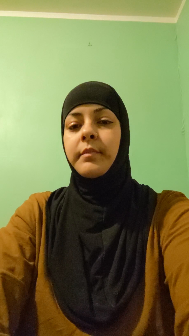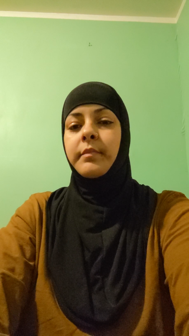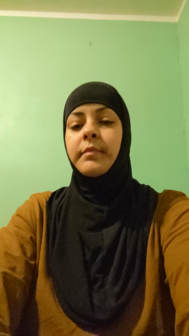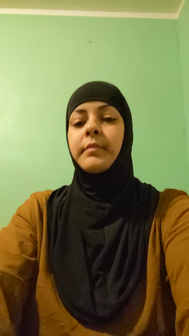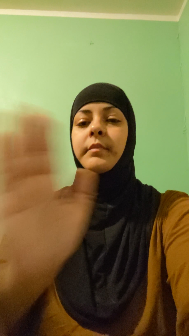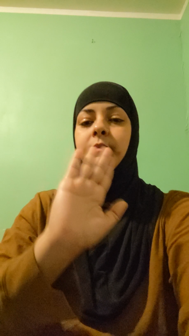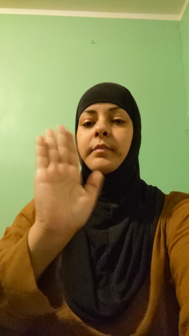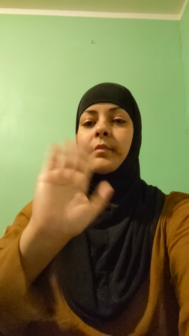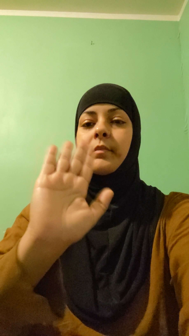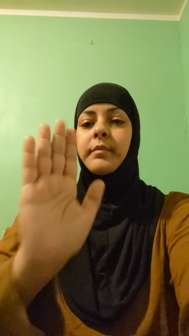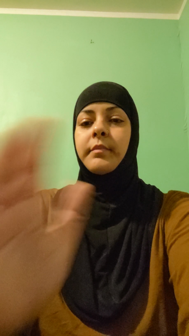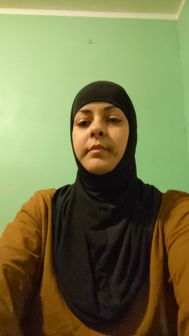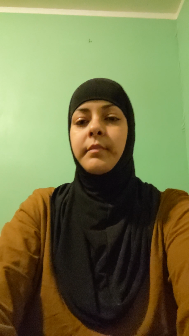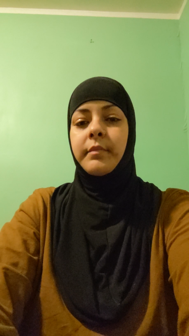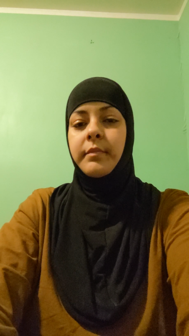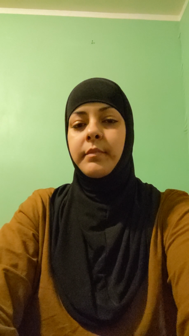hi